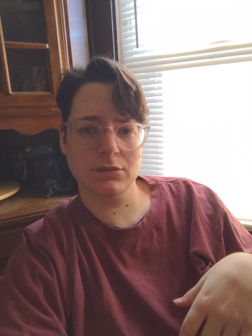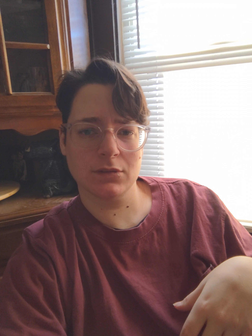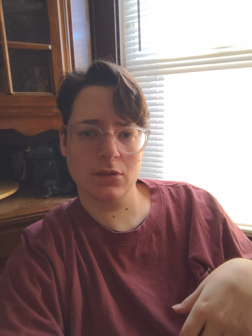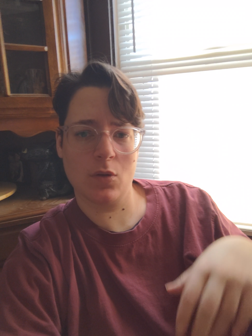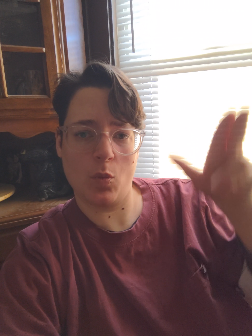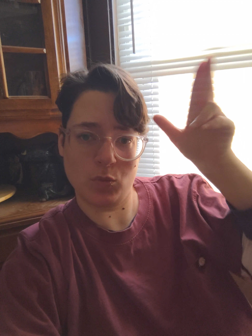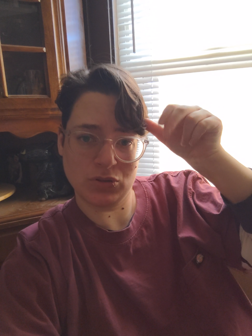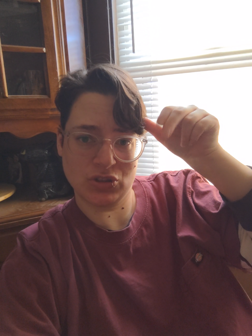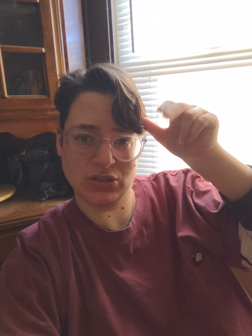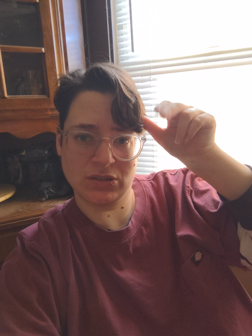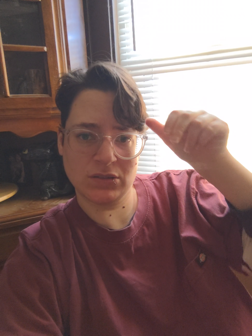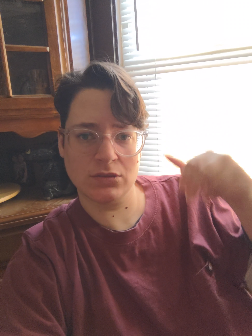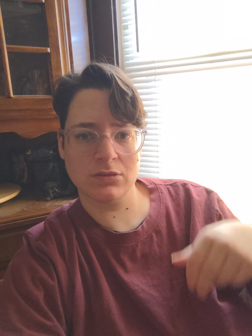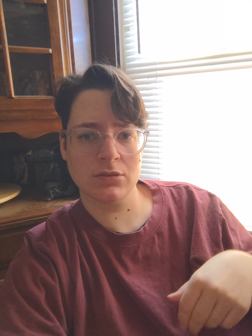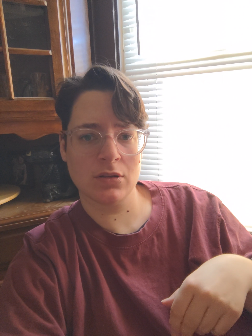horse